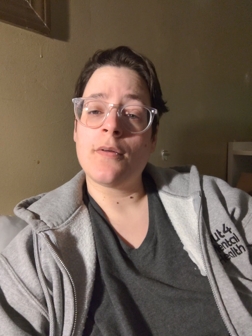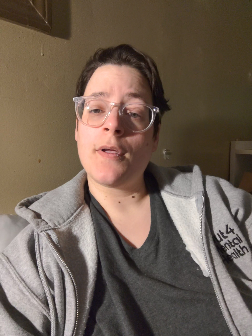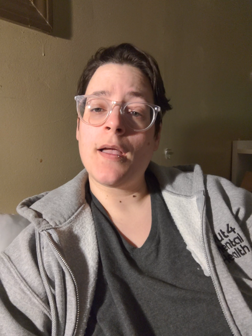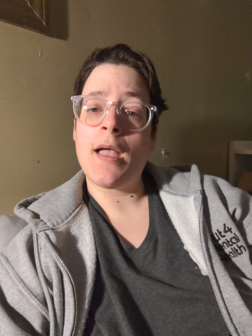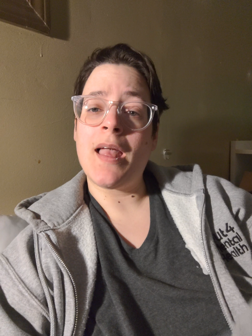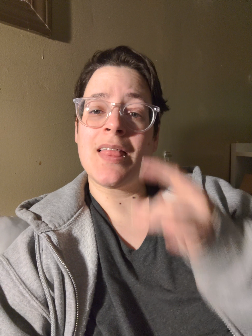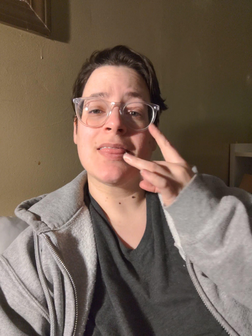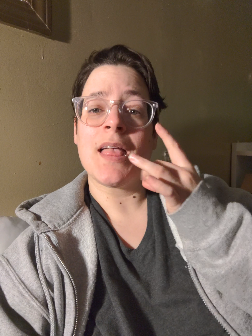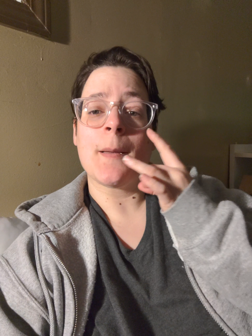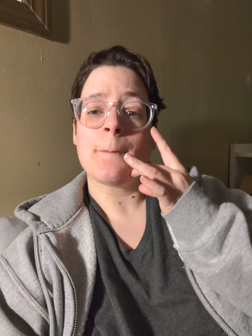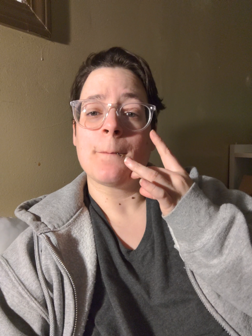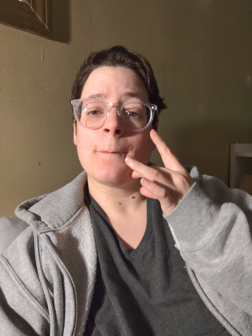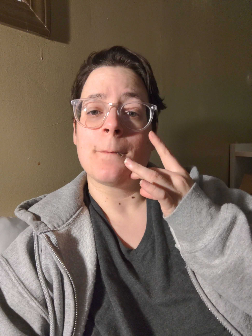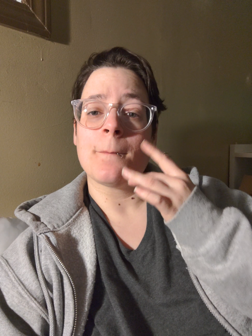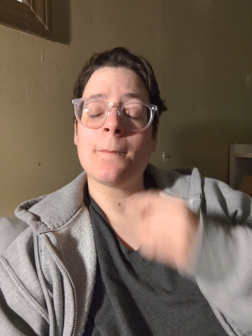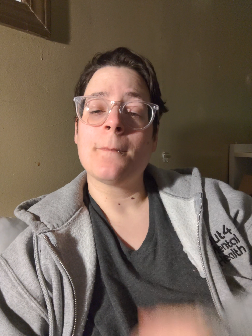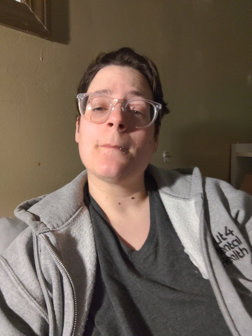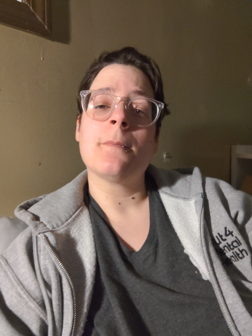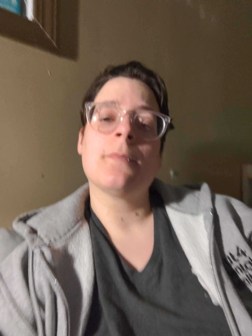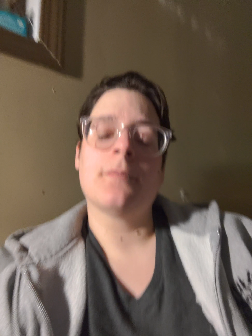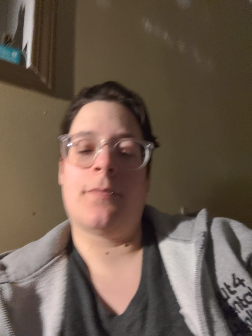lamp